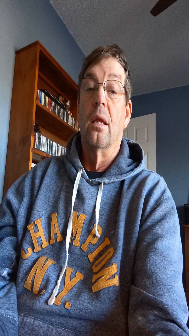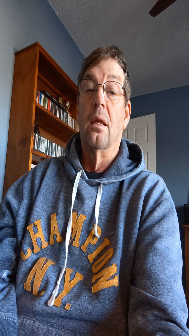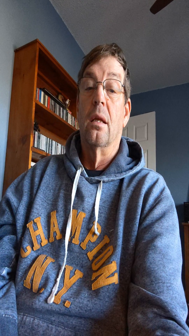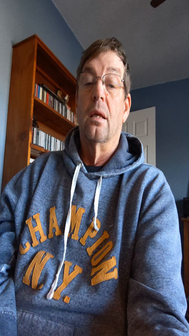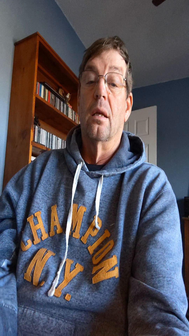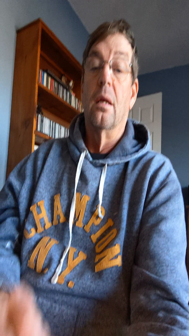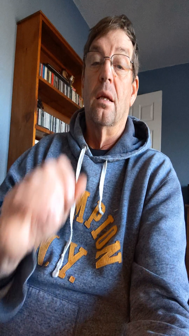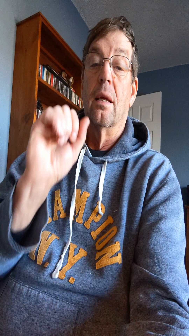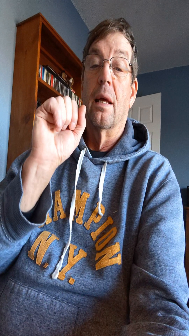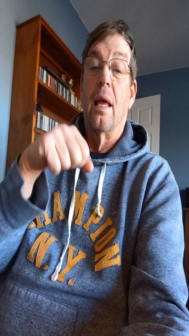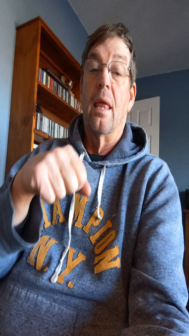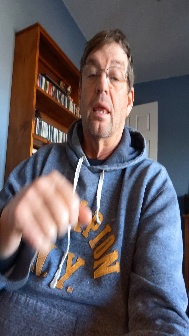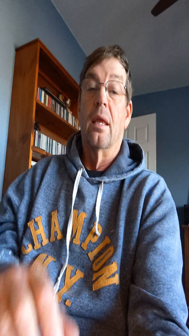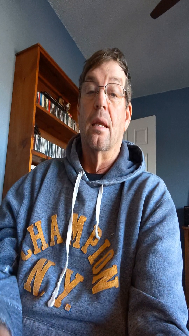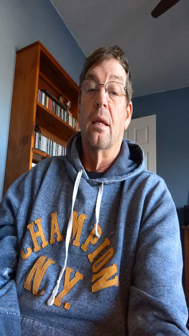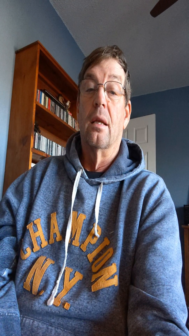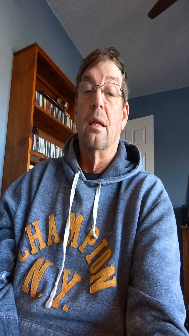can